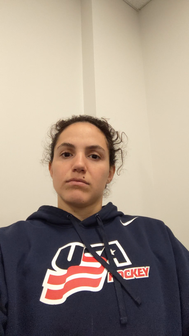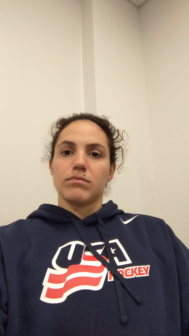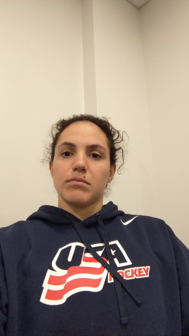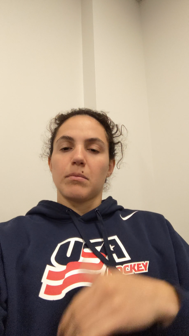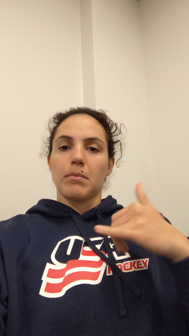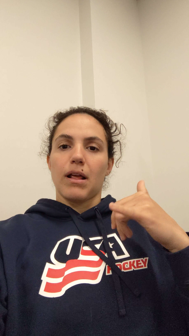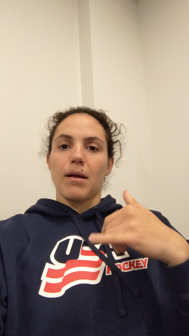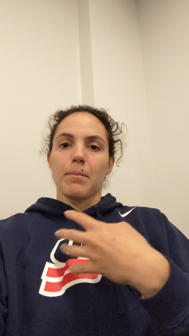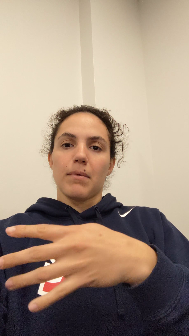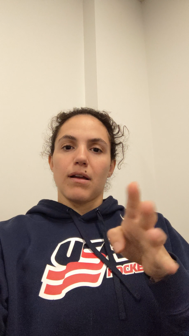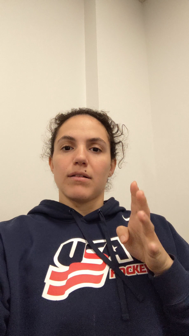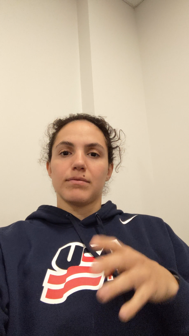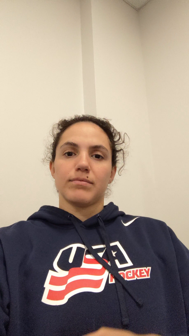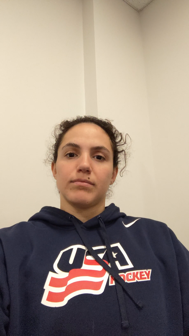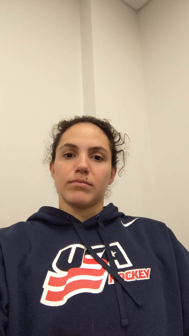playpen